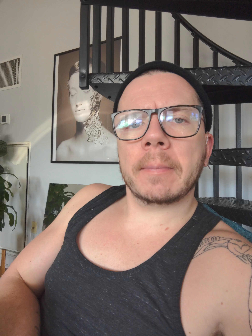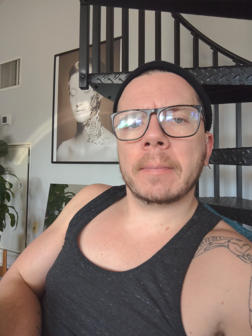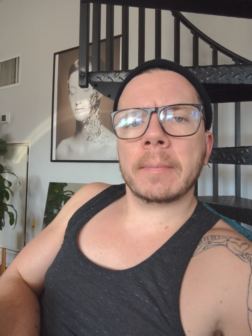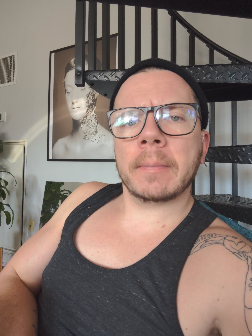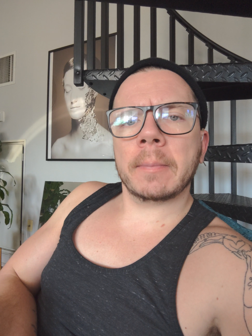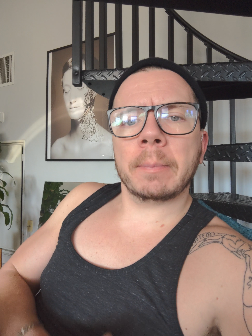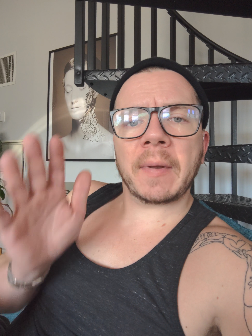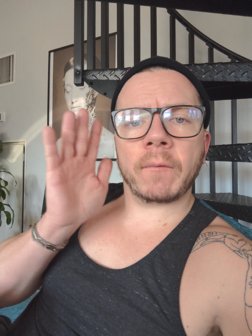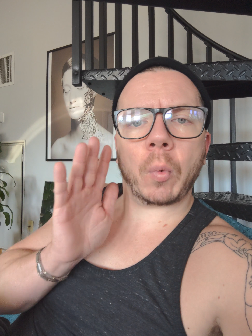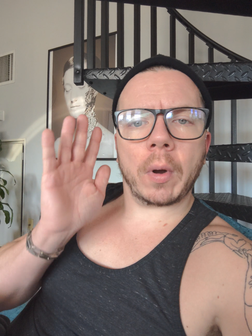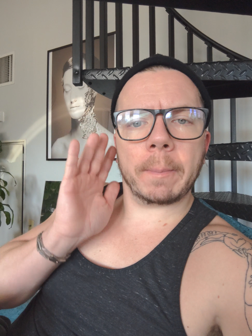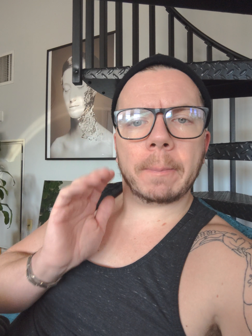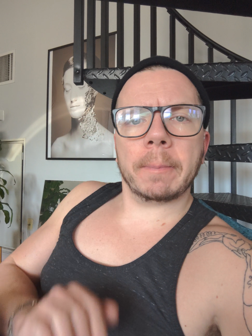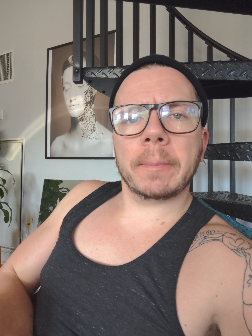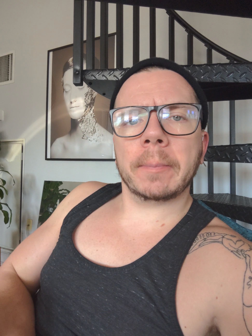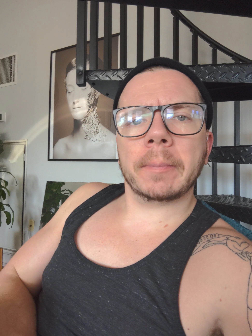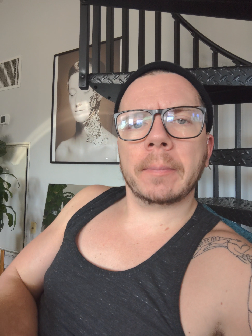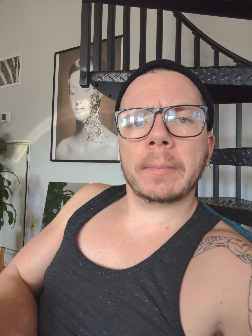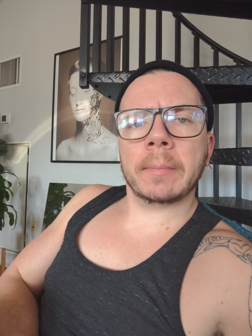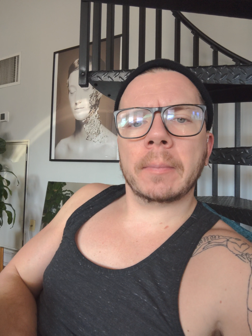before